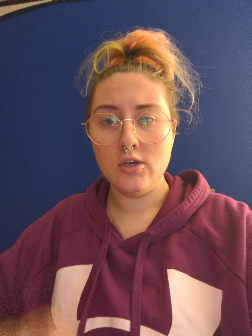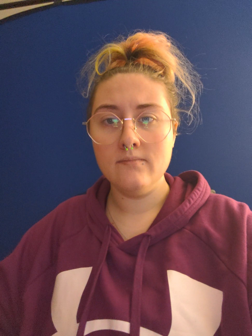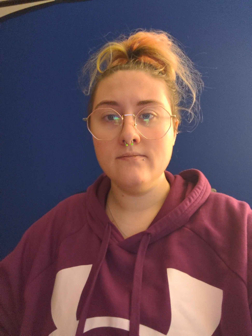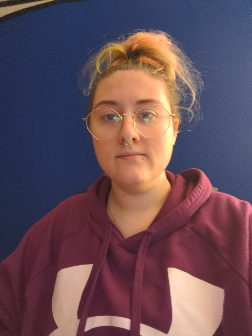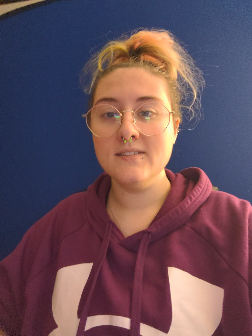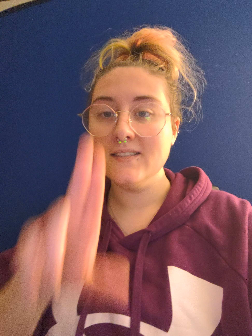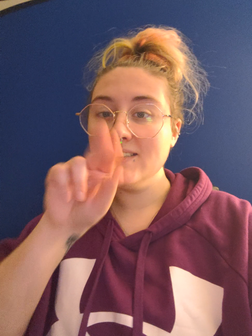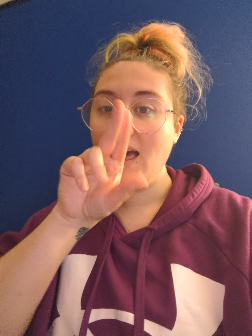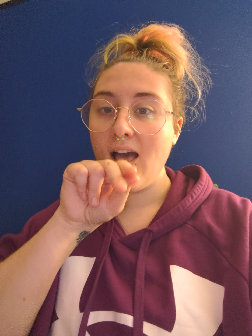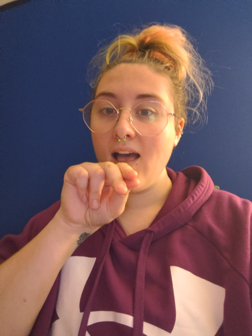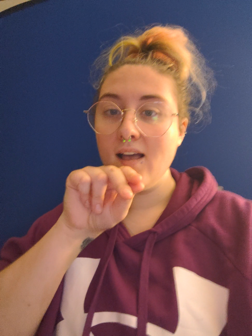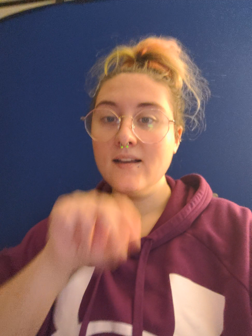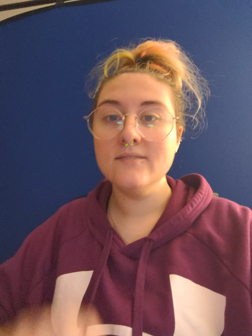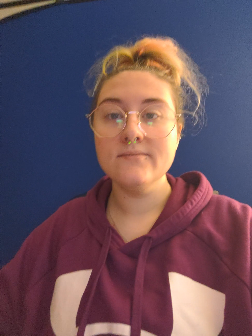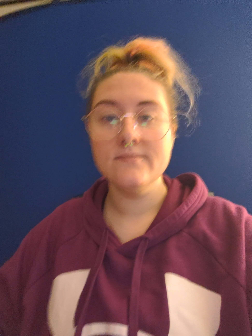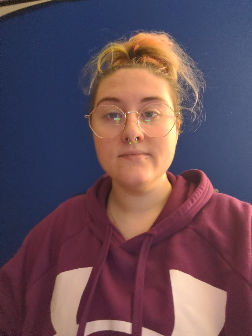duck